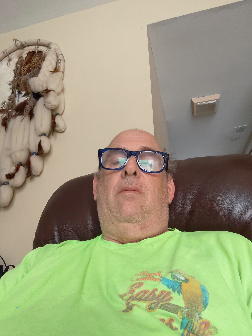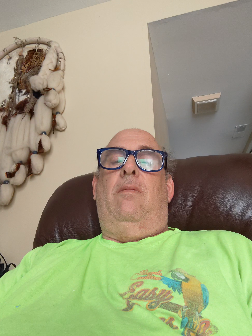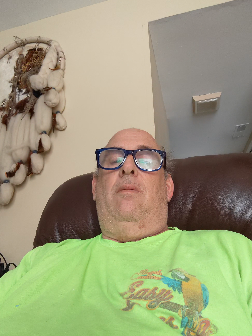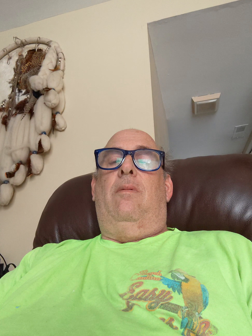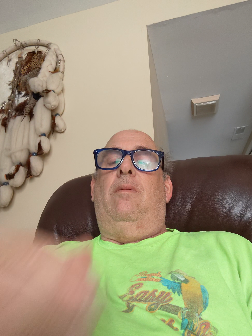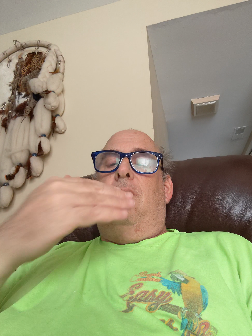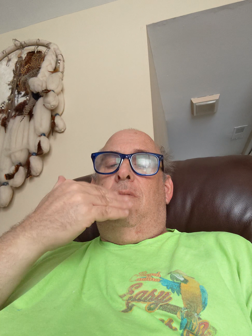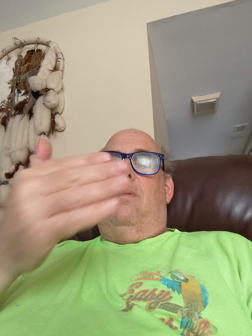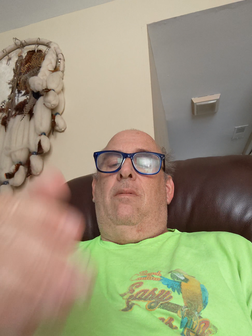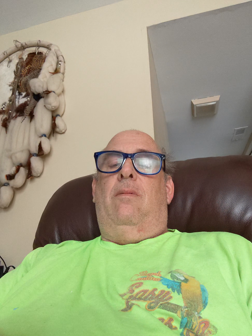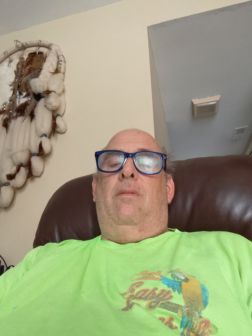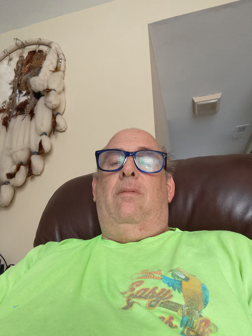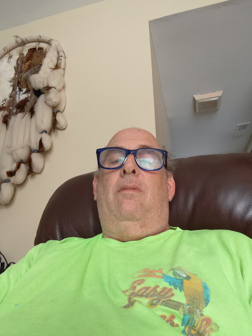thank you